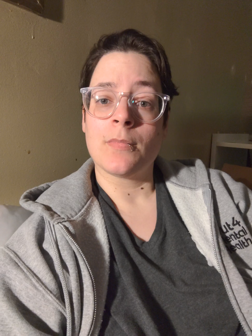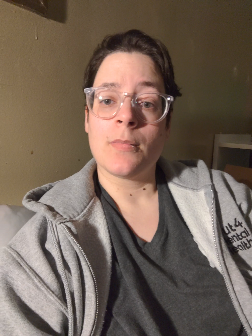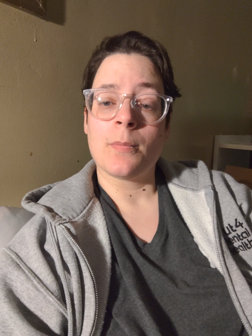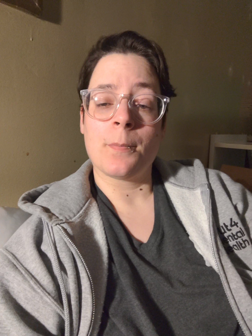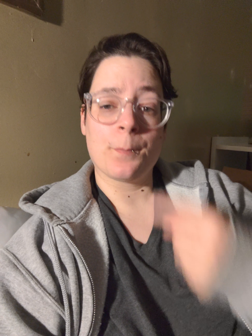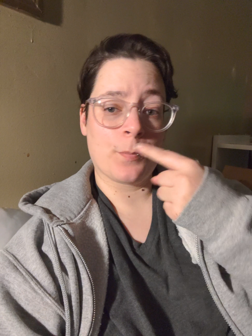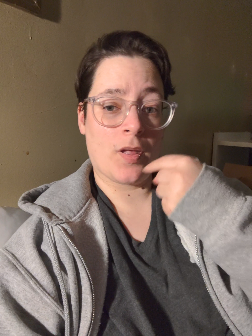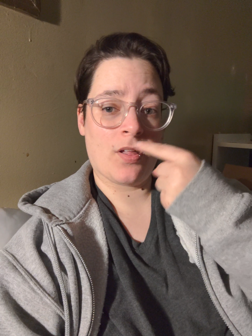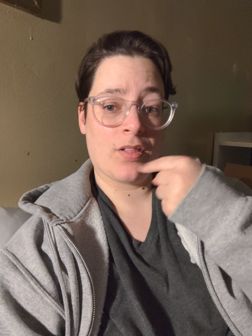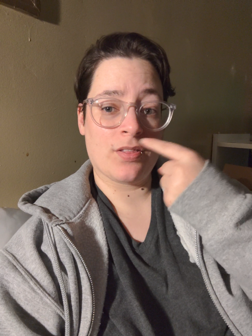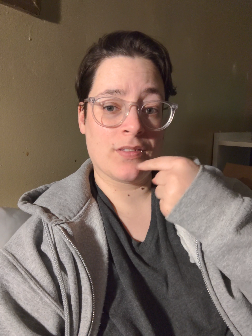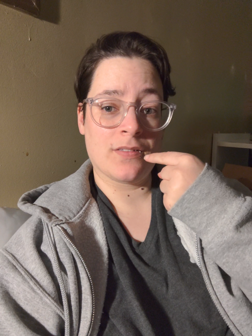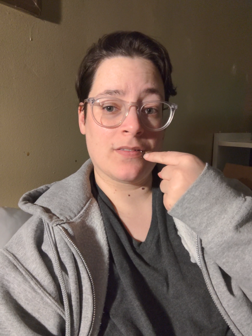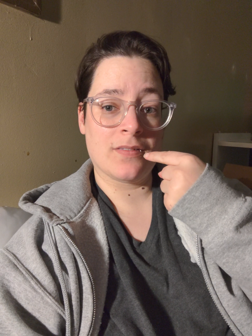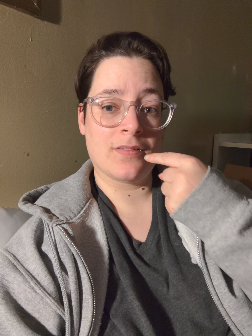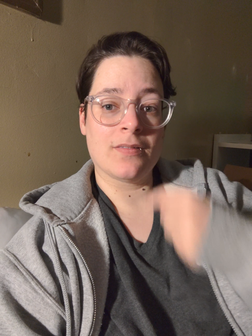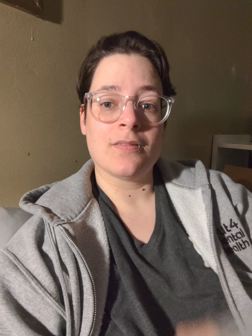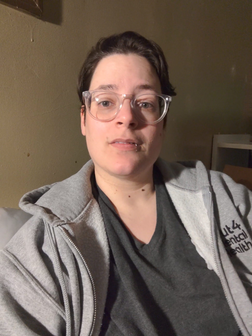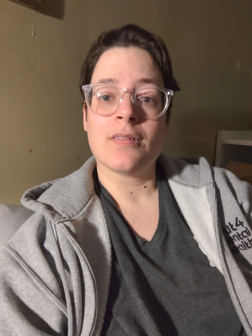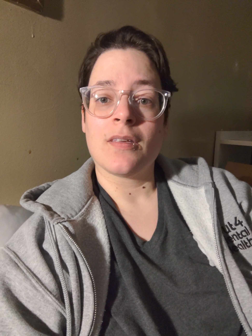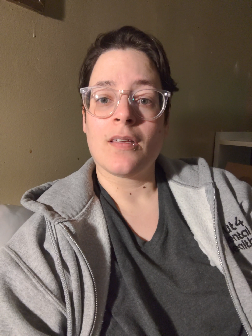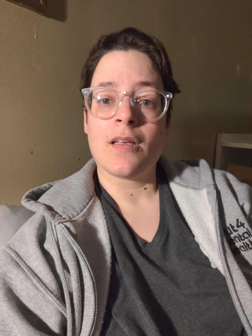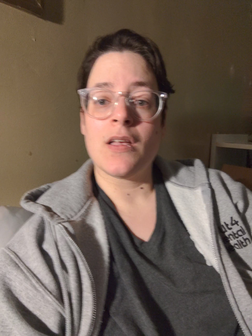mouth